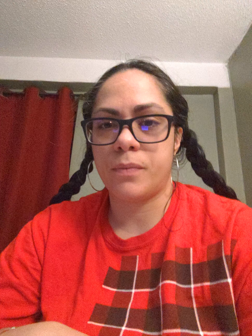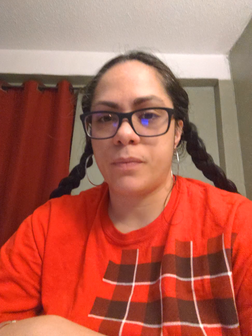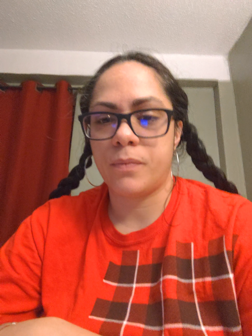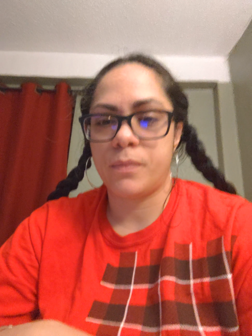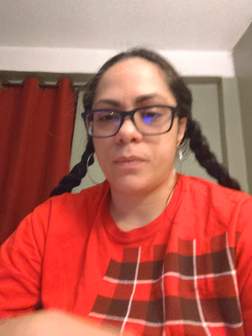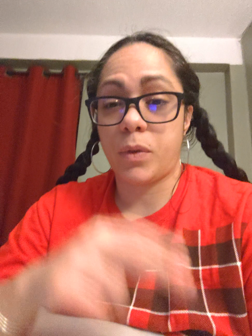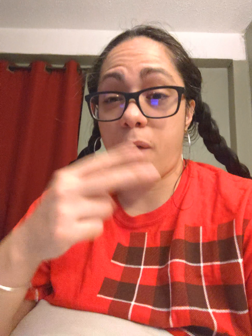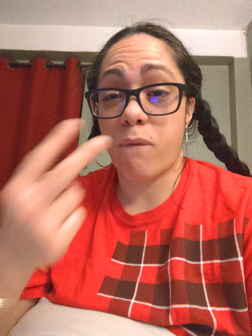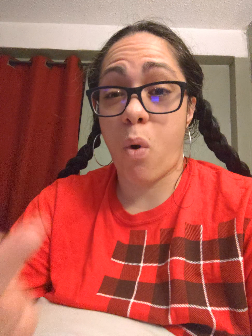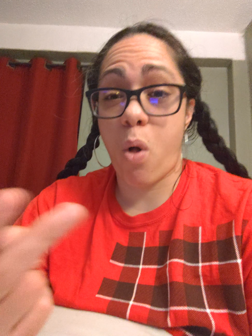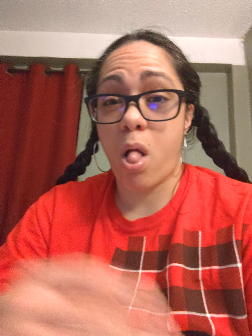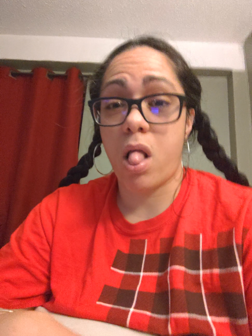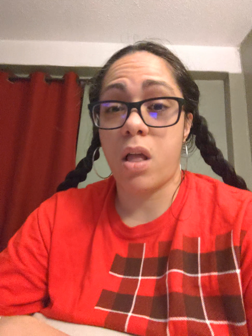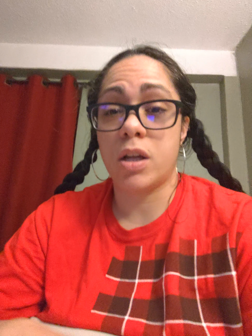fall